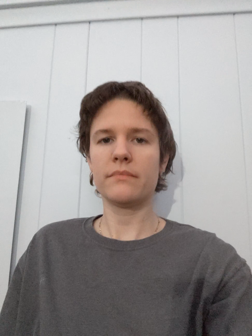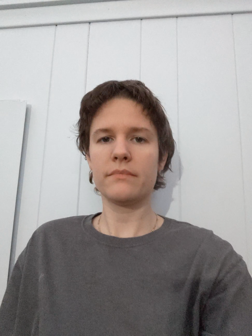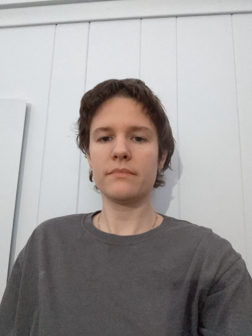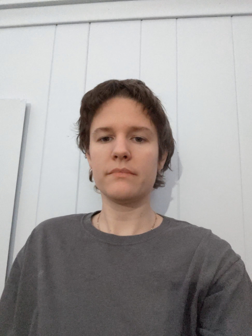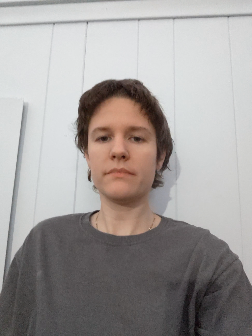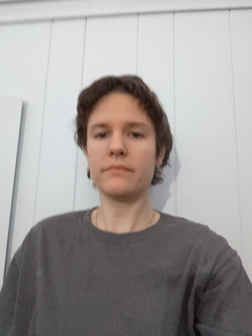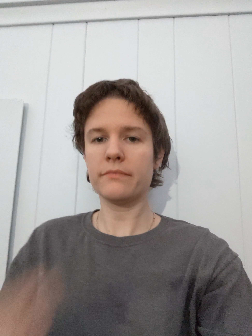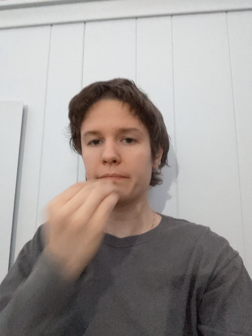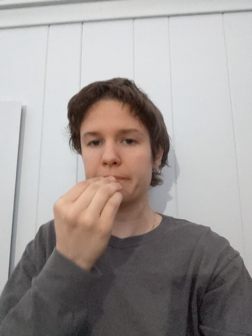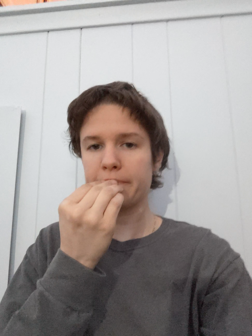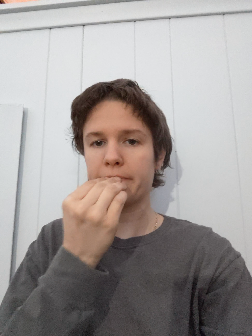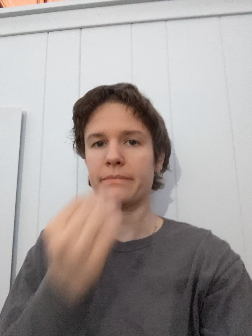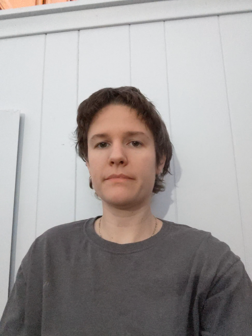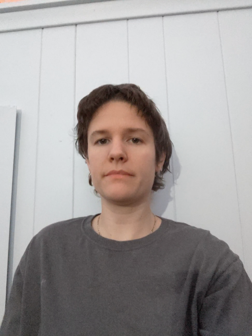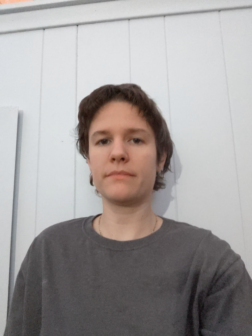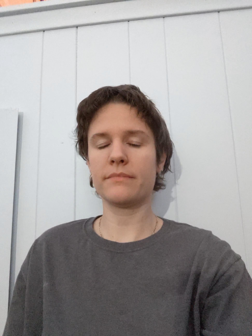food